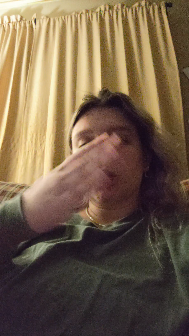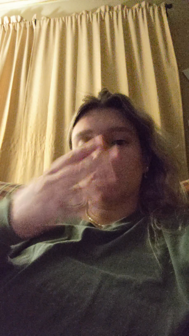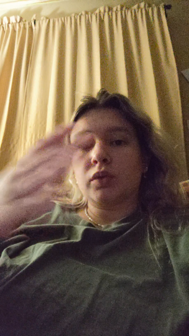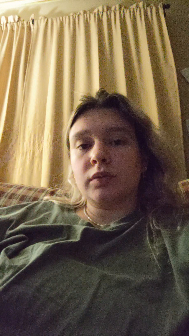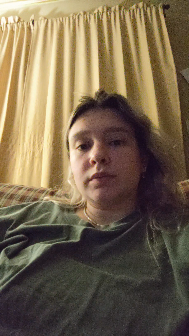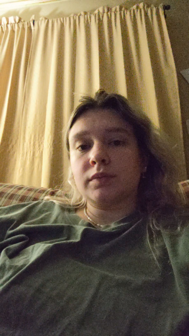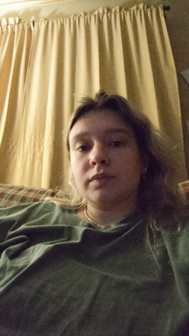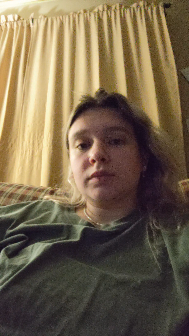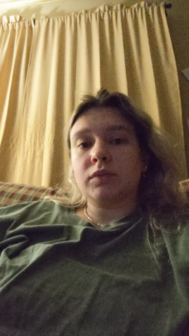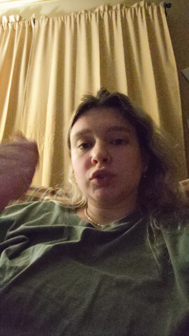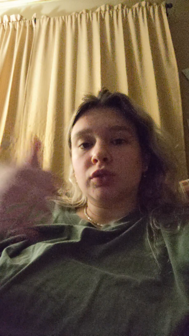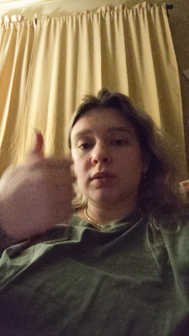chase